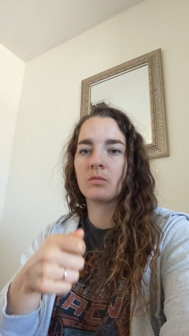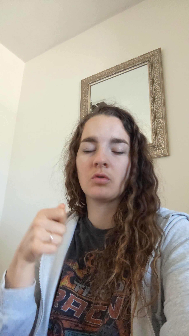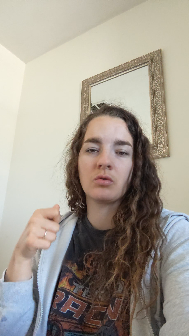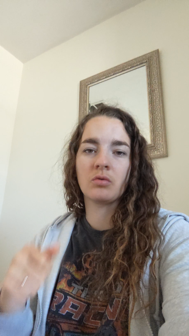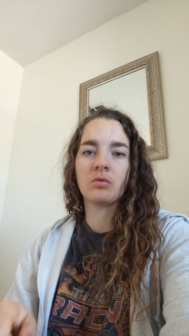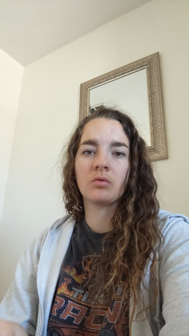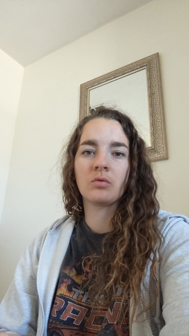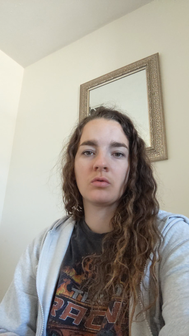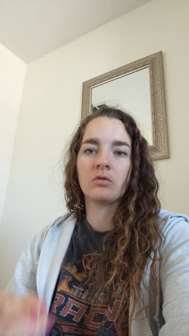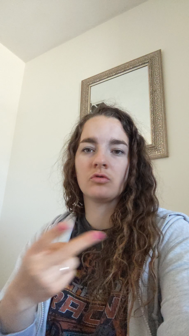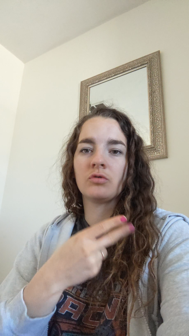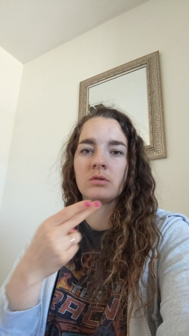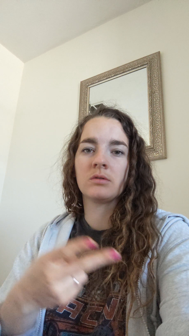sheep